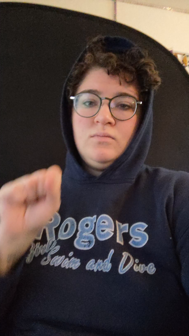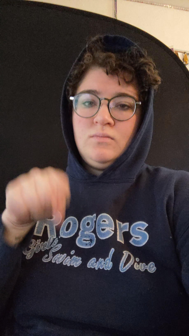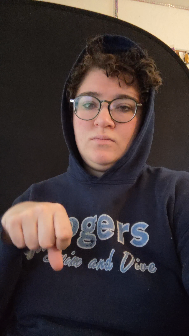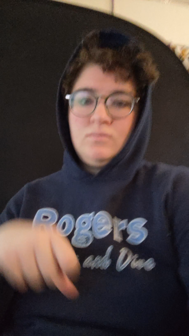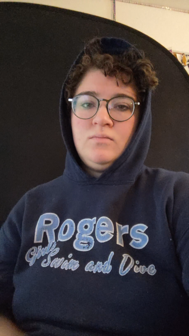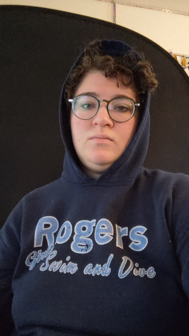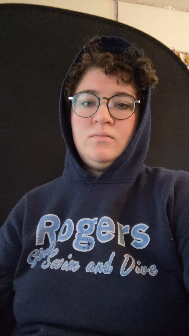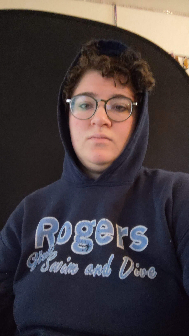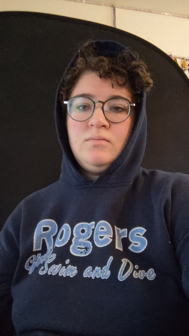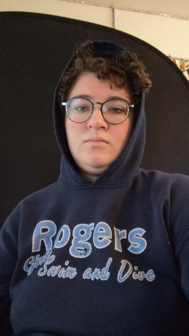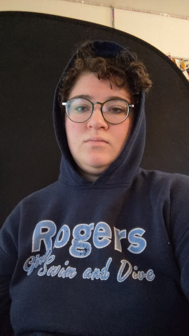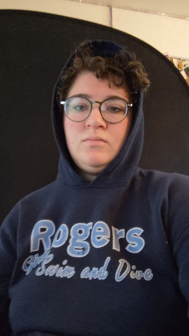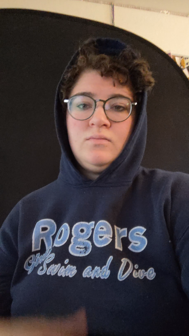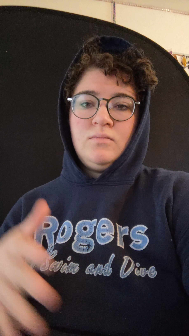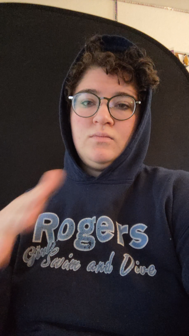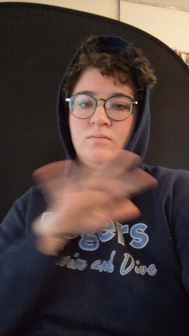cover